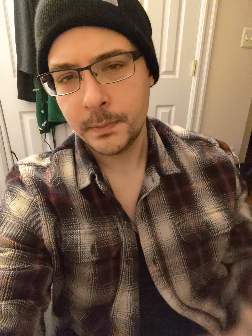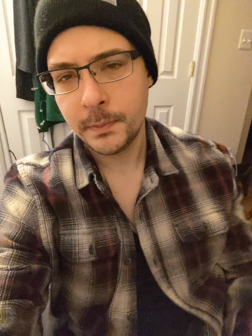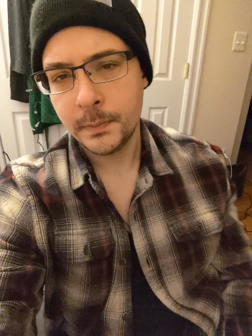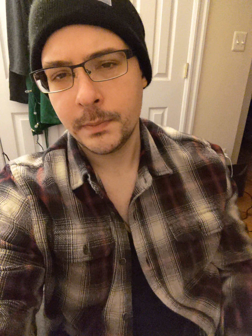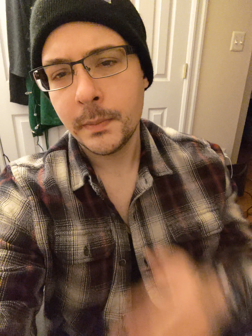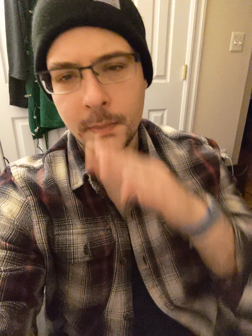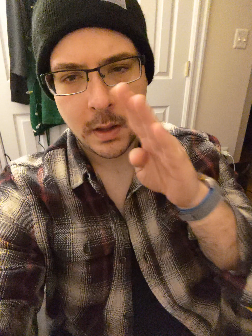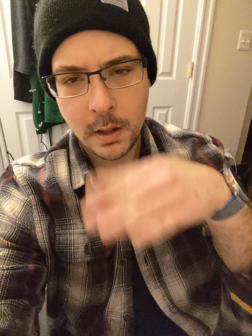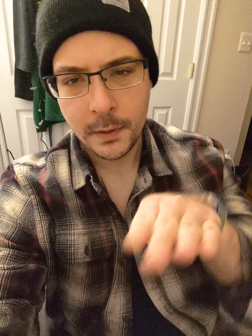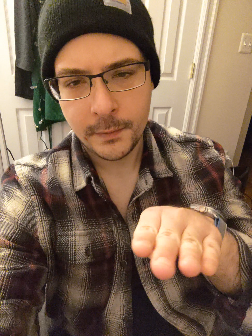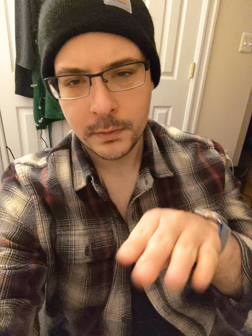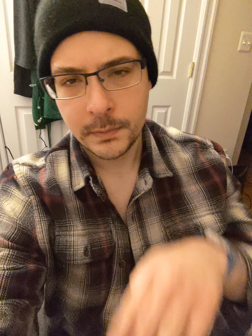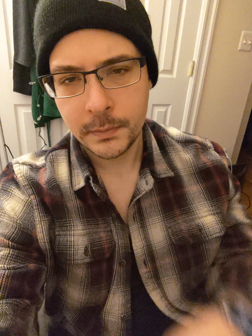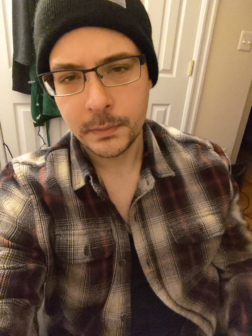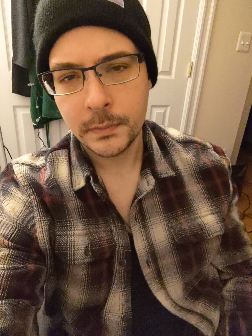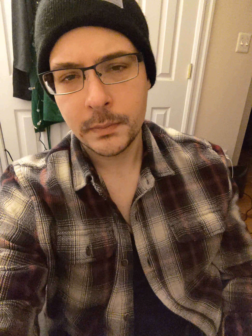elephant